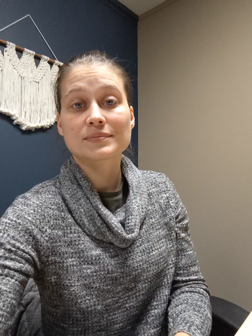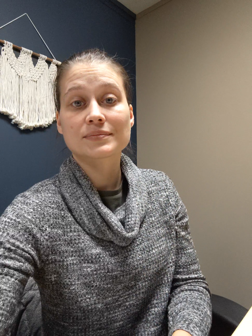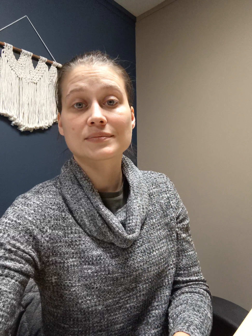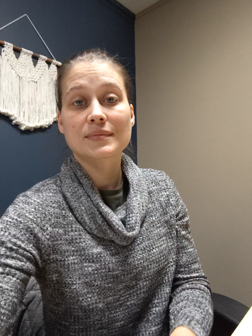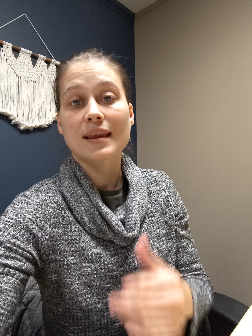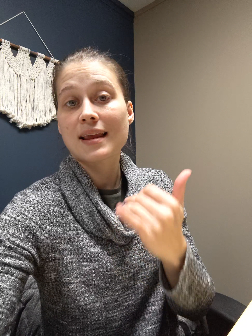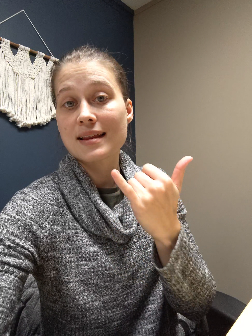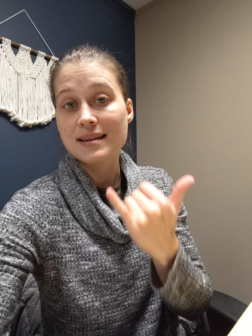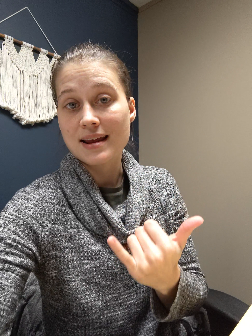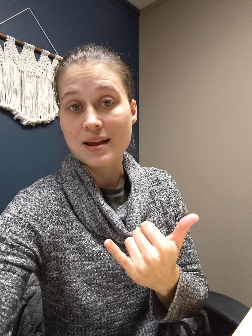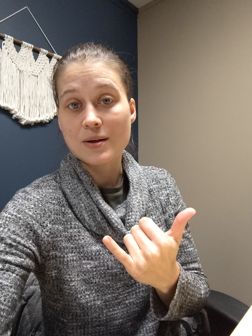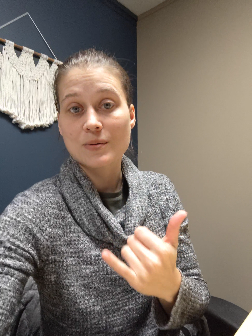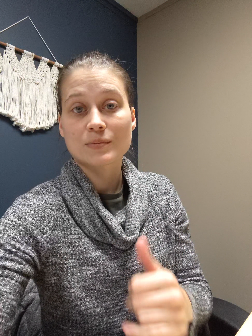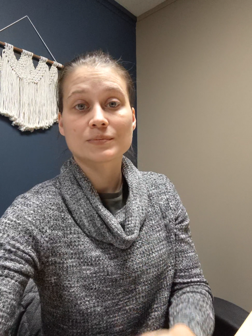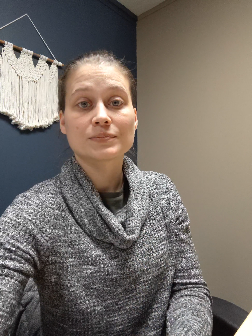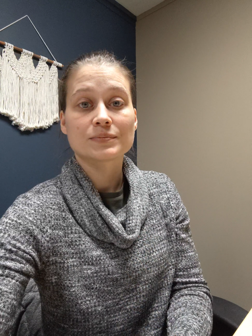now